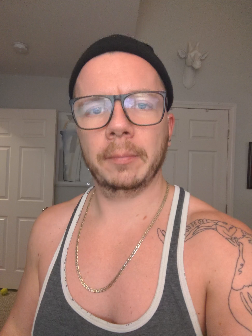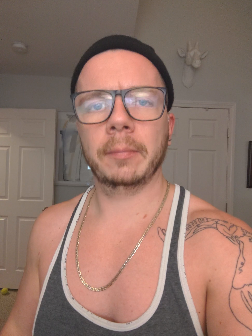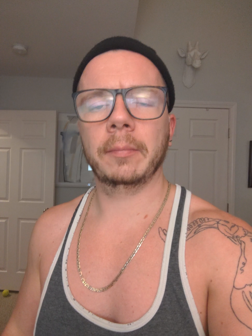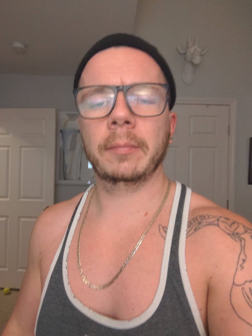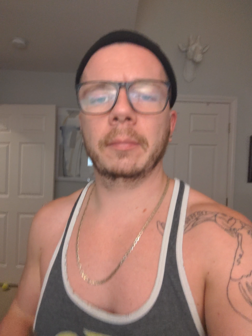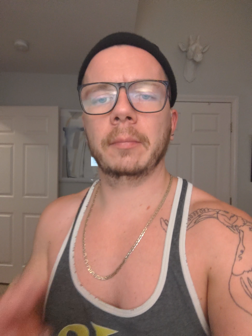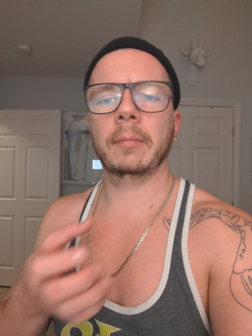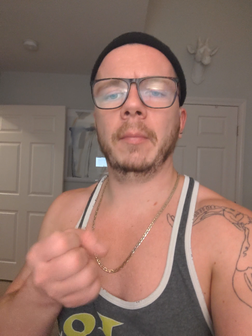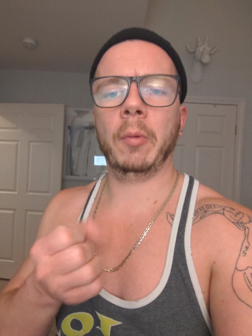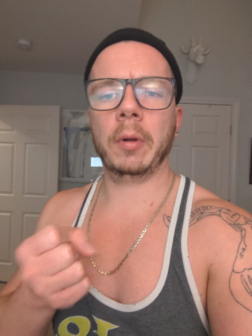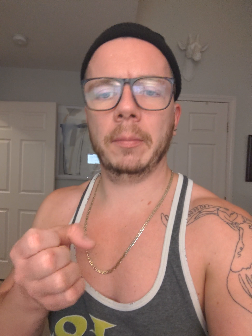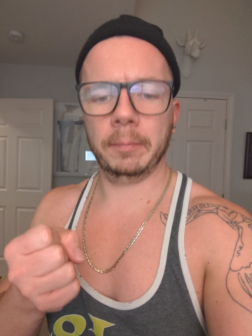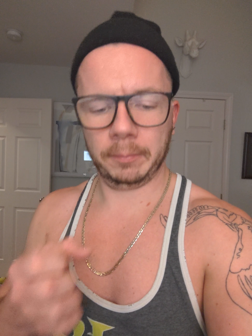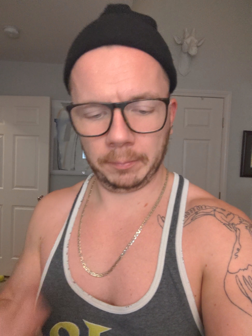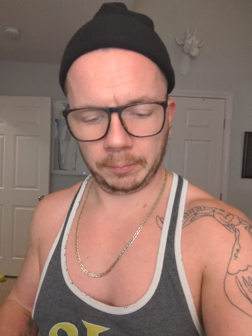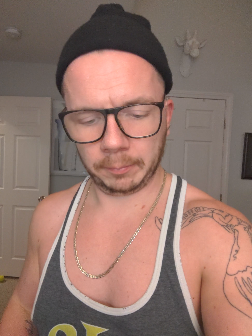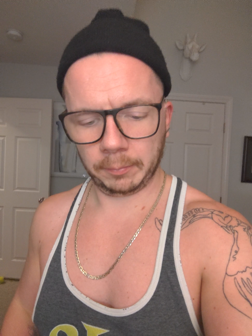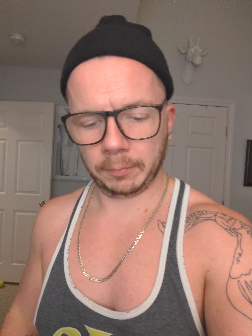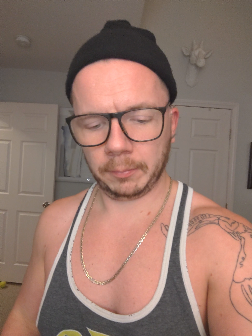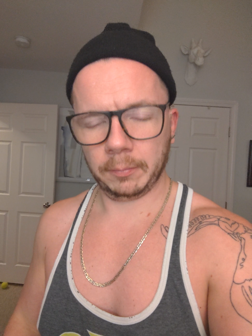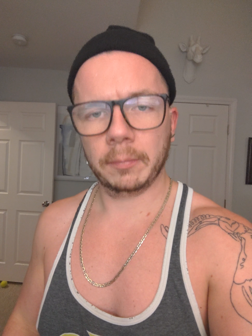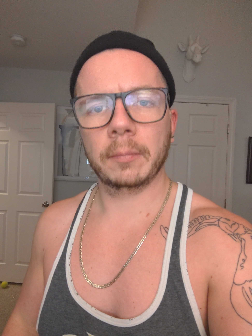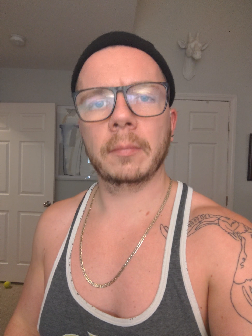milk